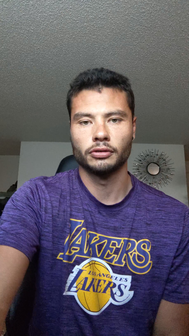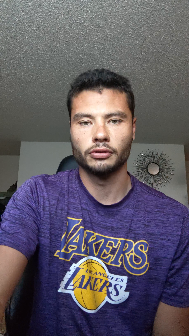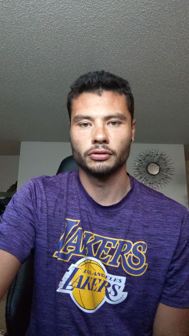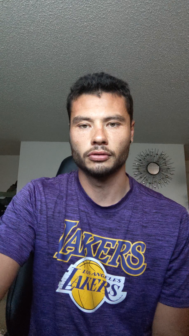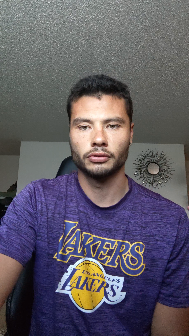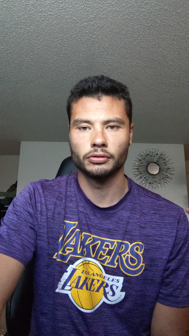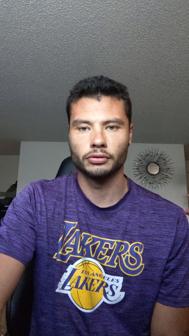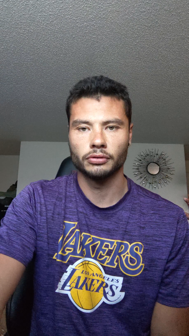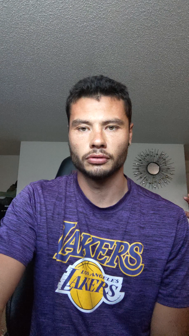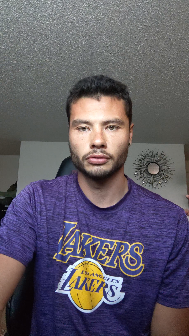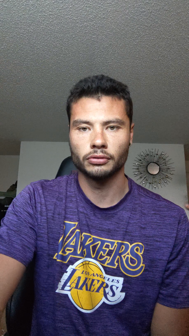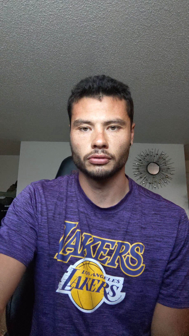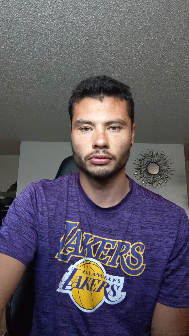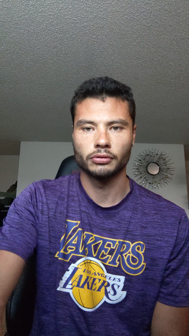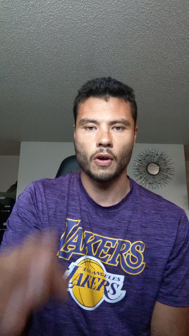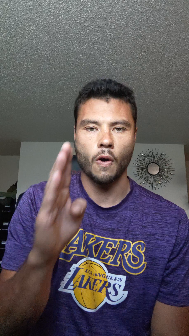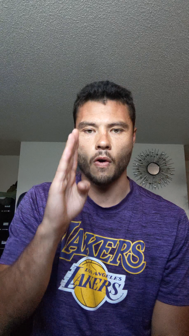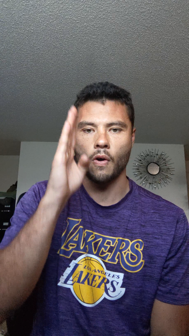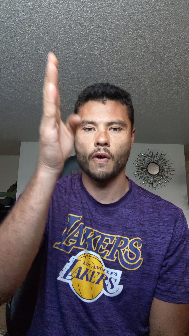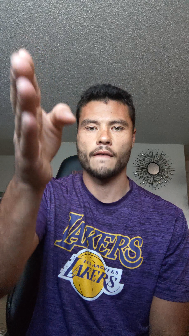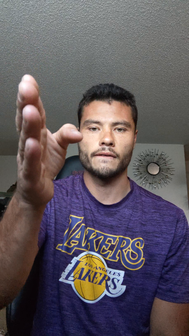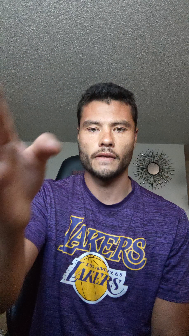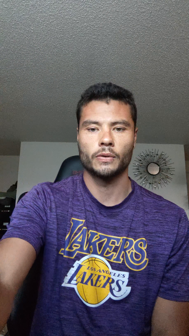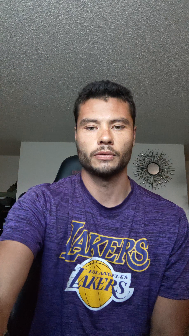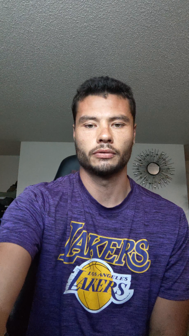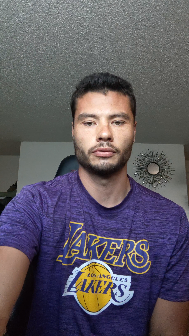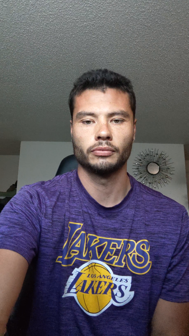over